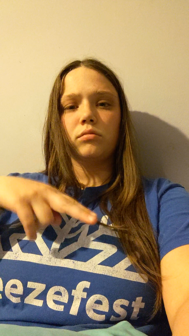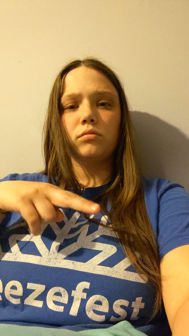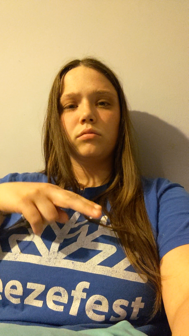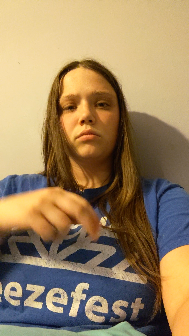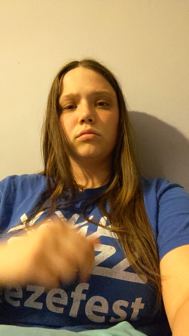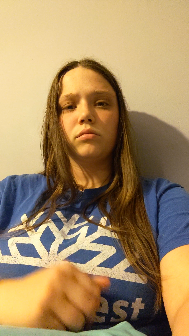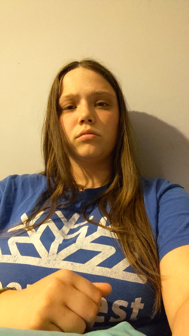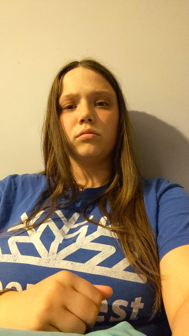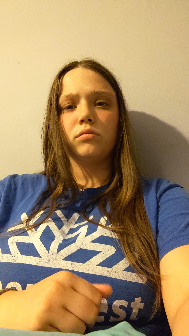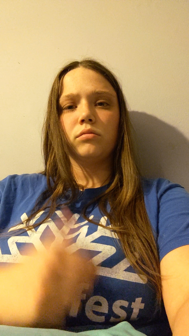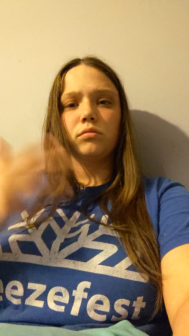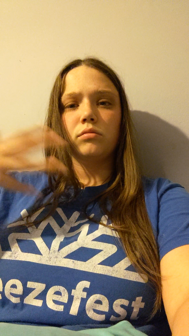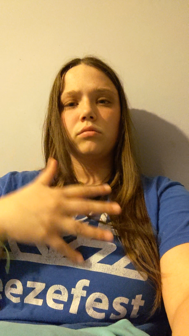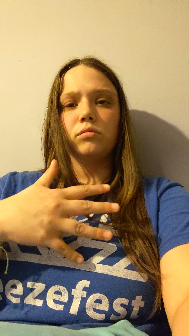scared